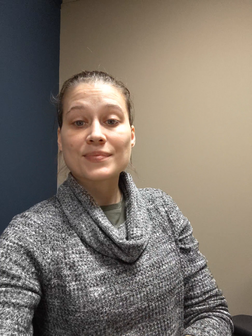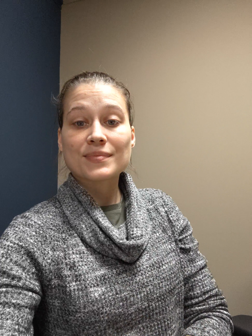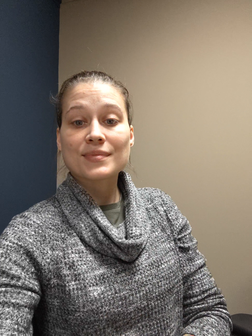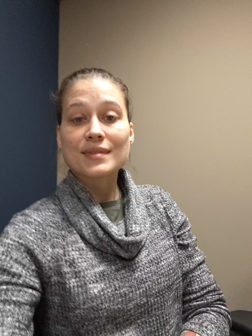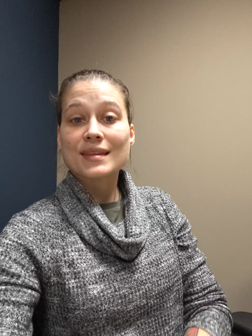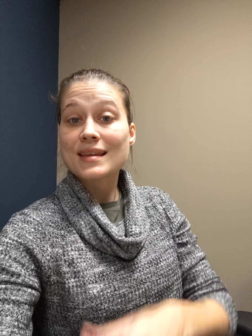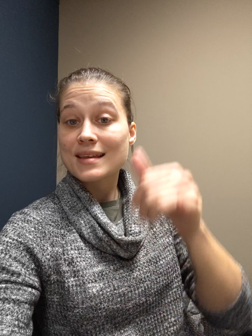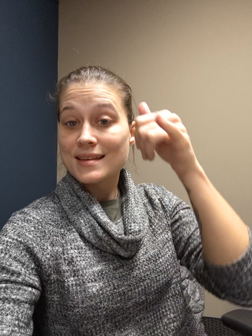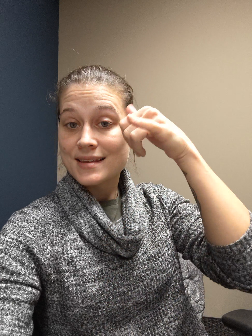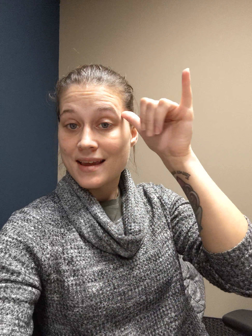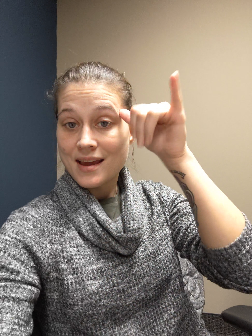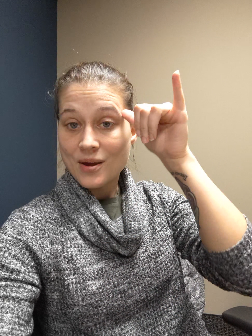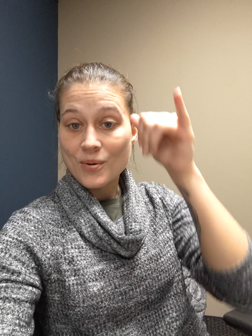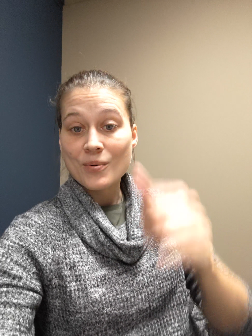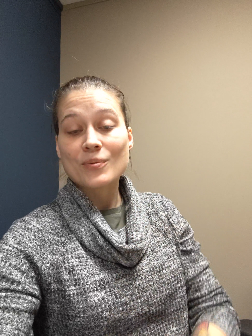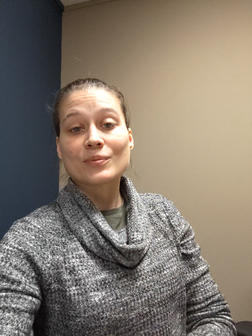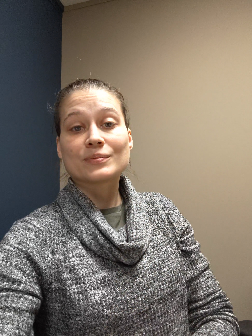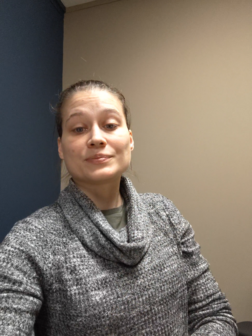cow